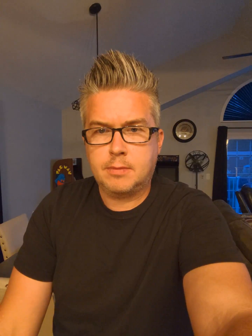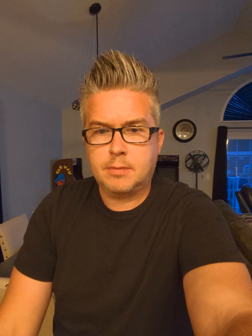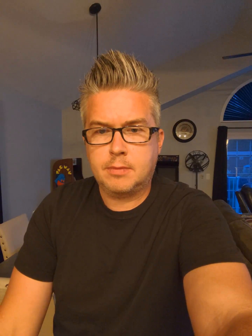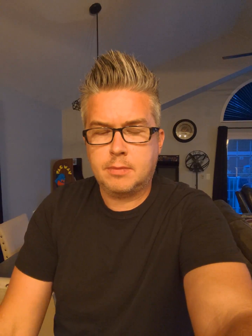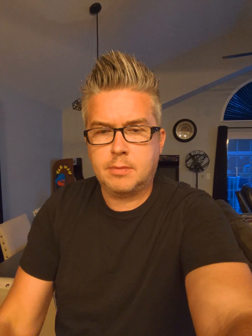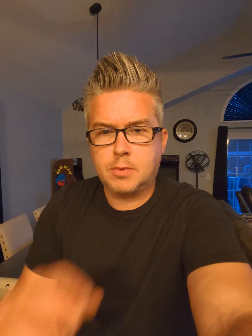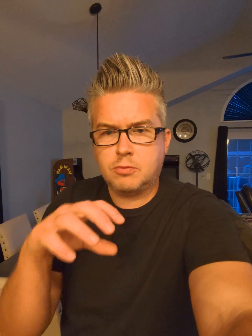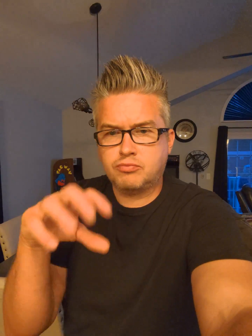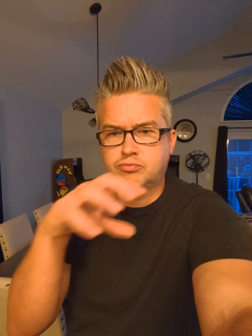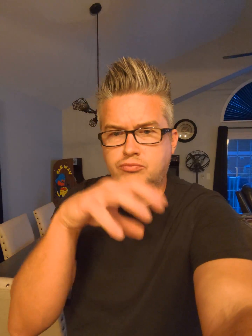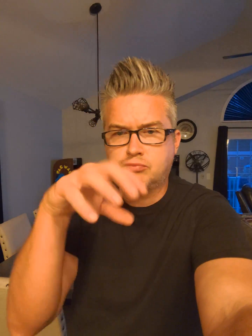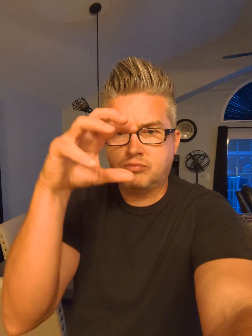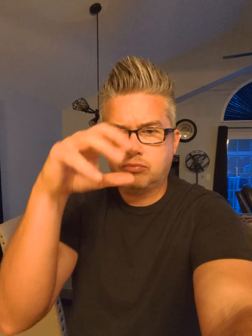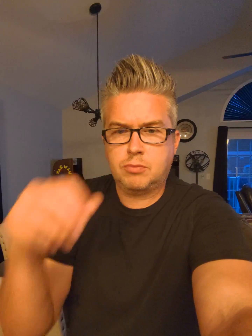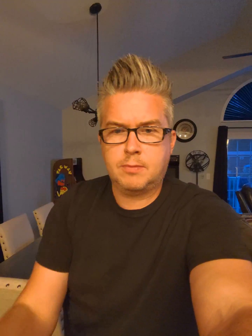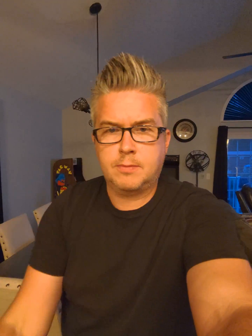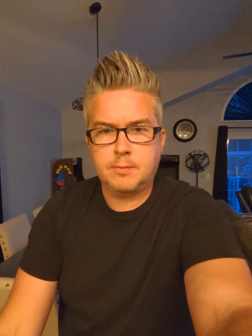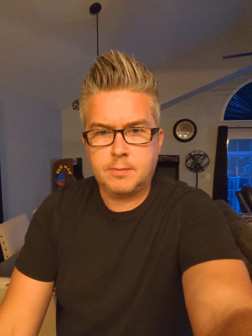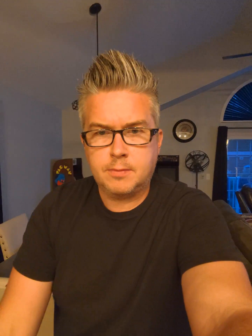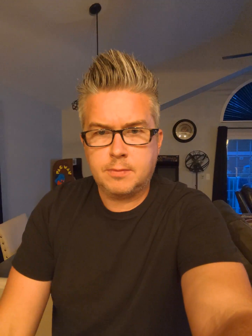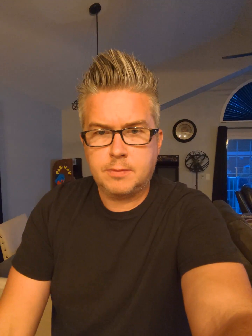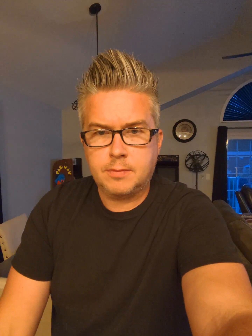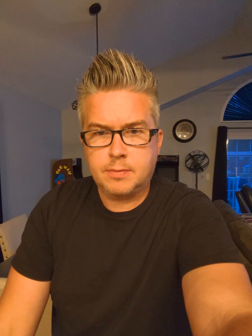block